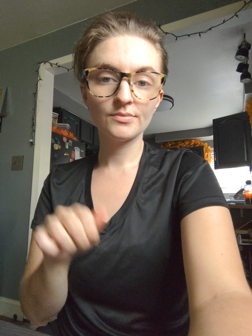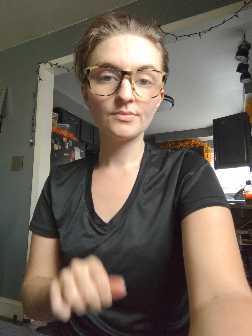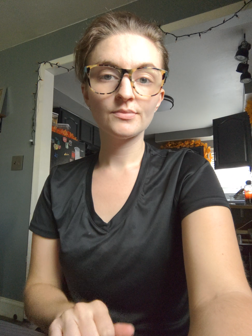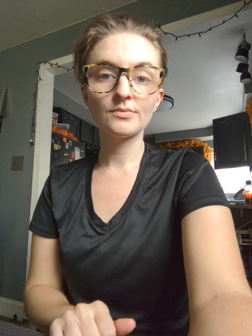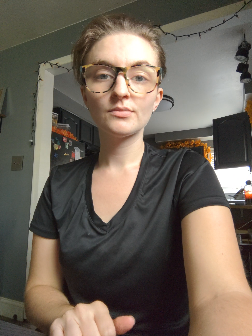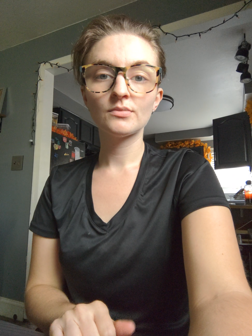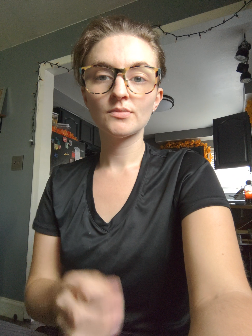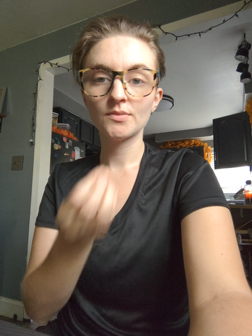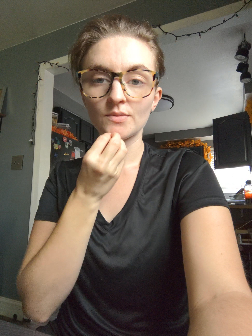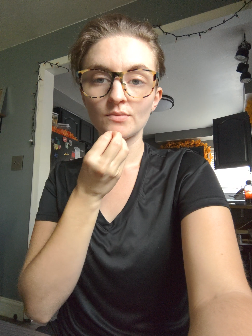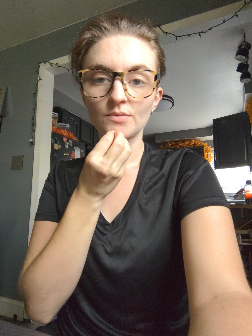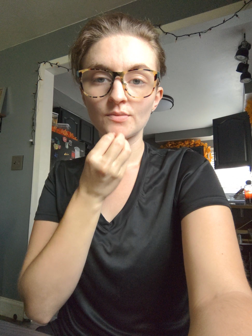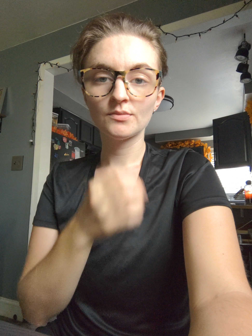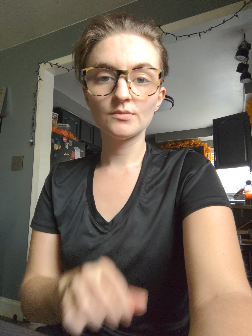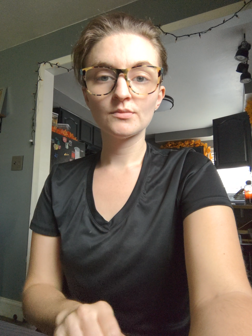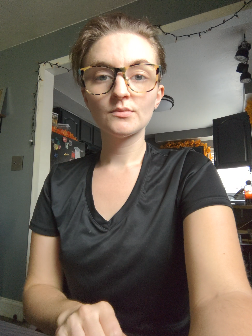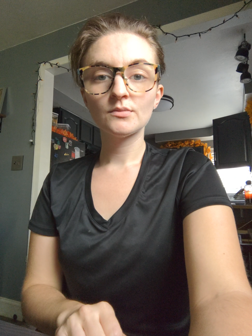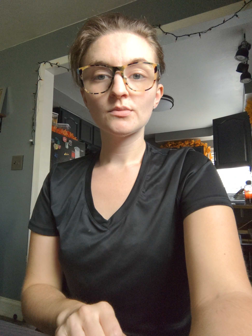eat